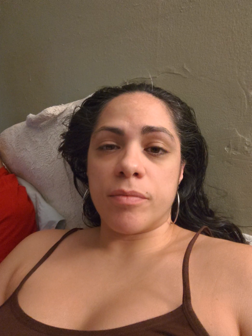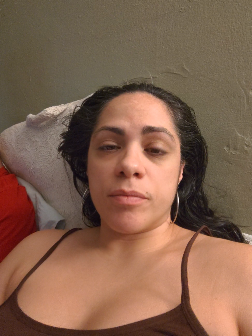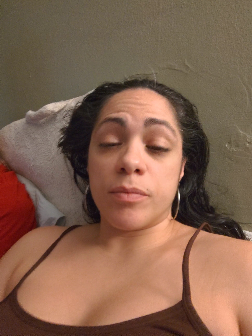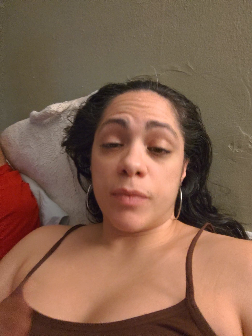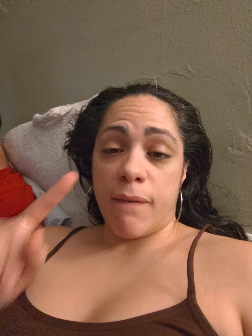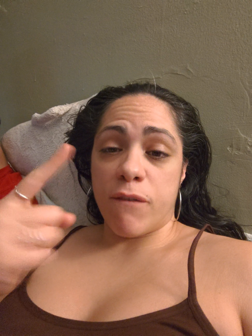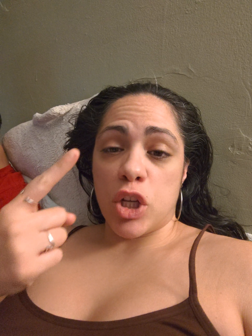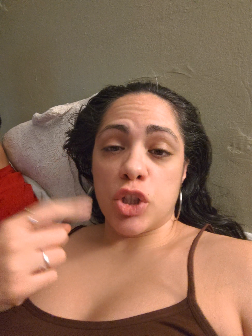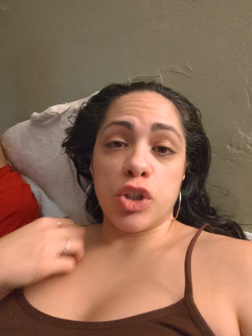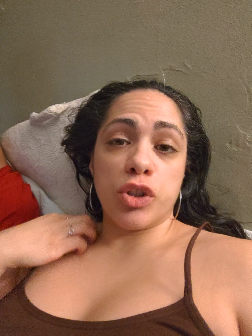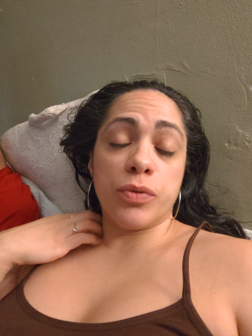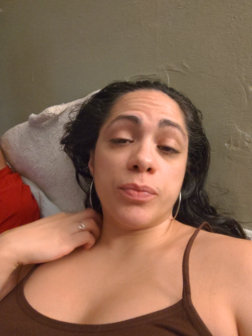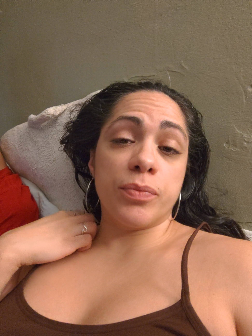first